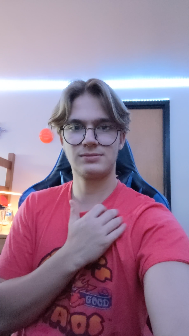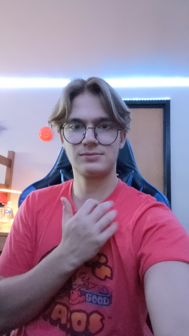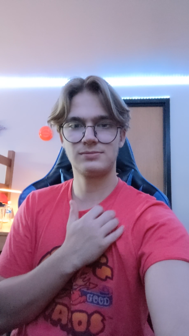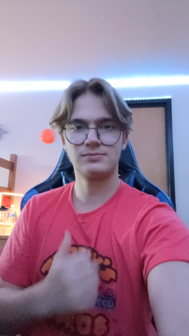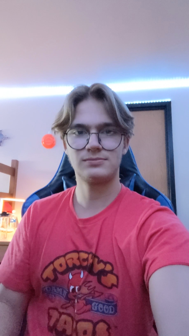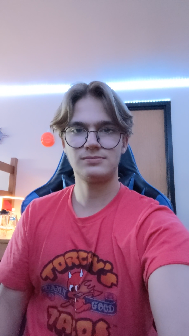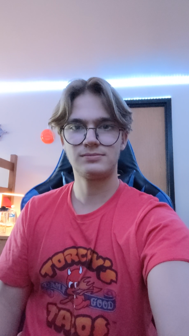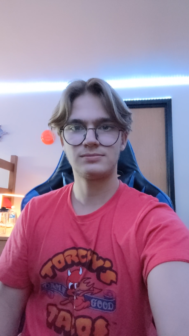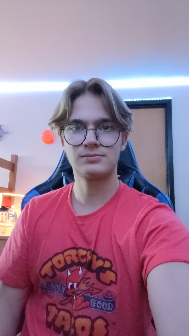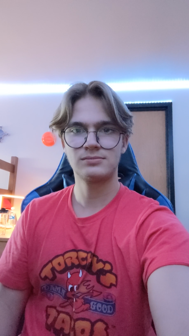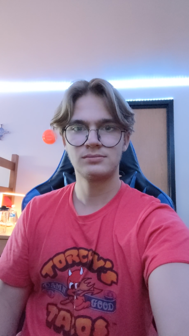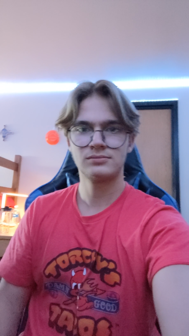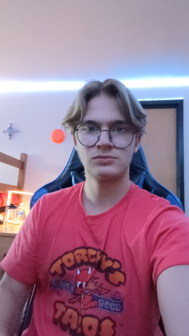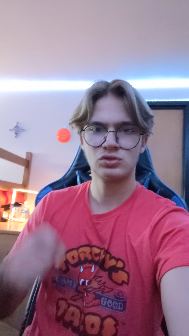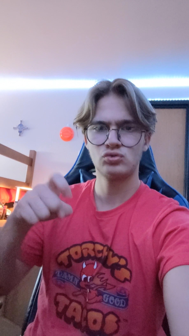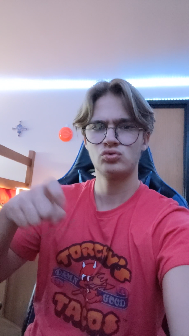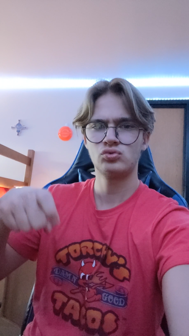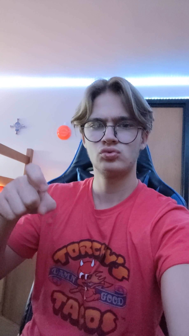should